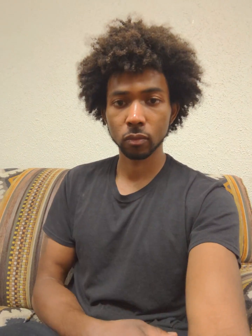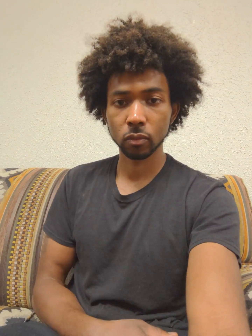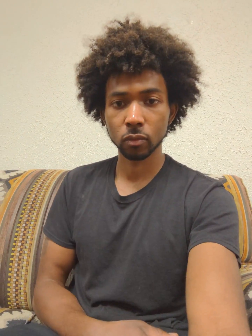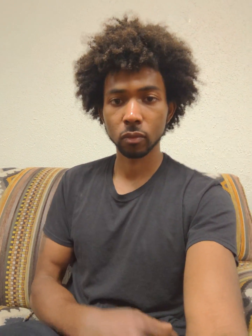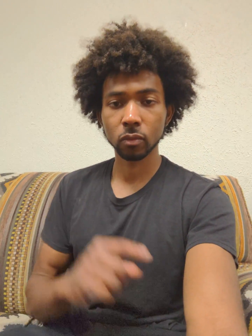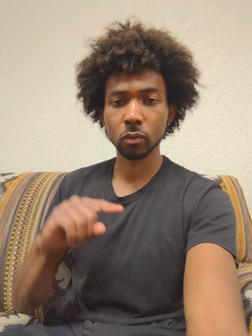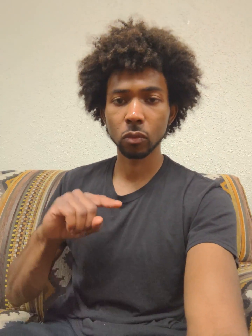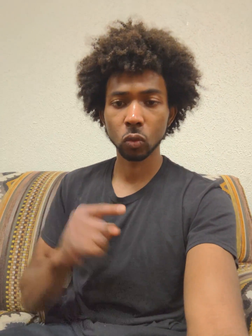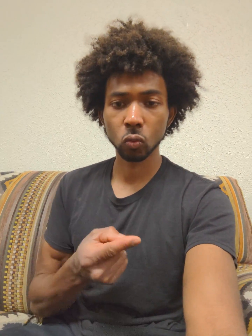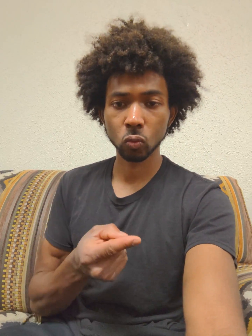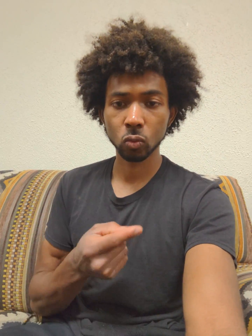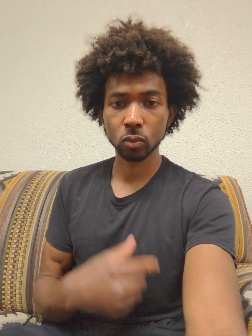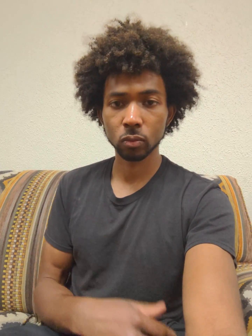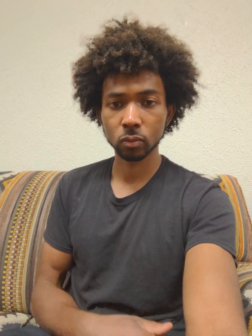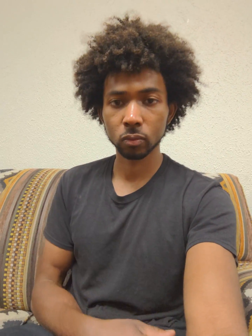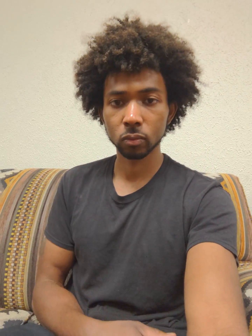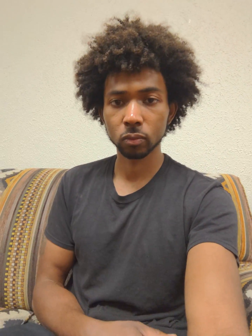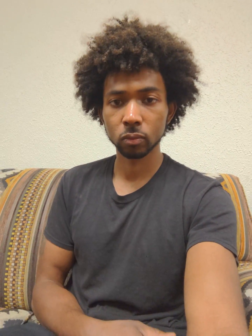hurt